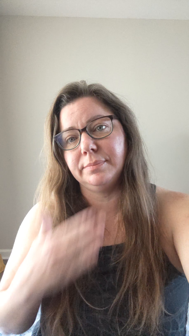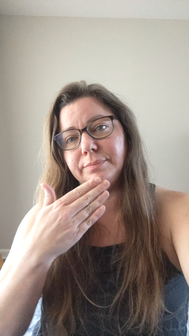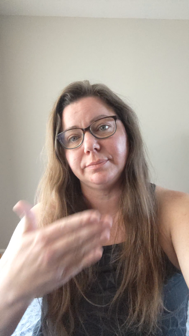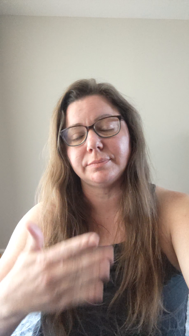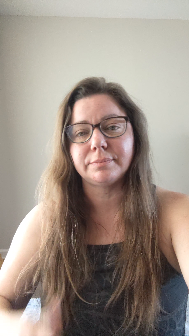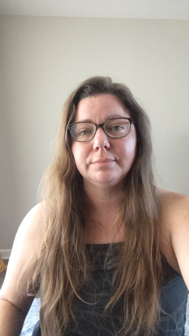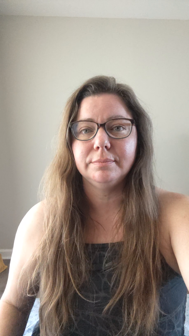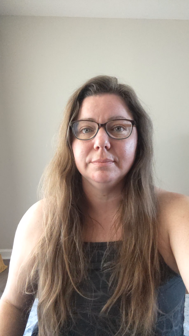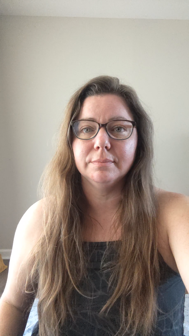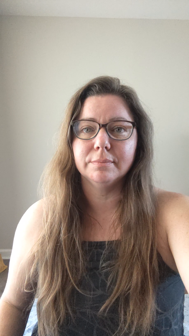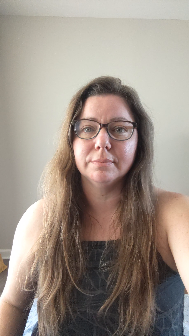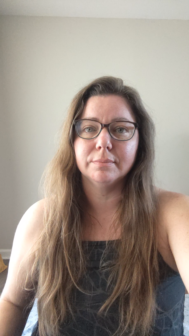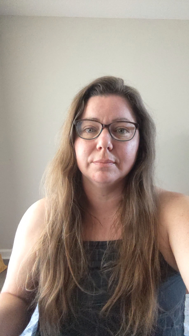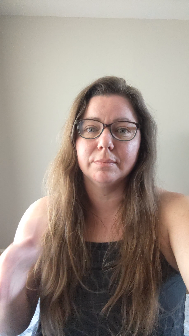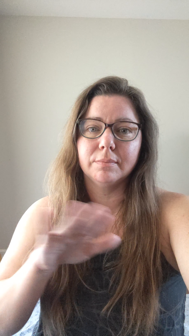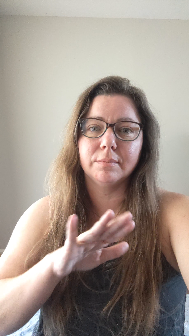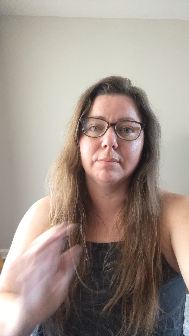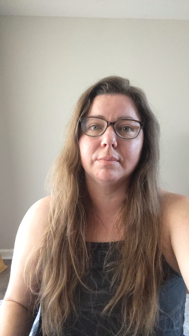cover